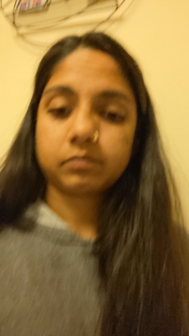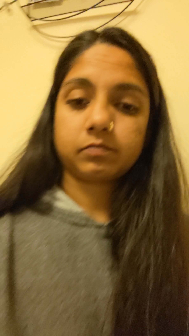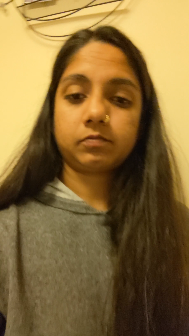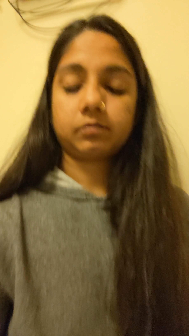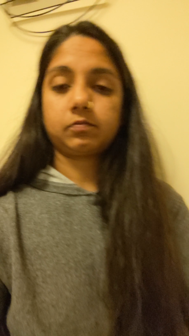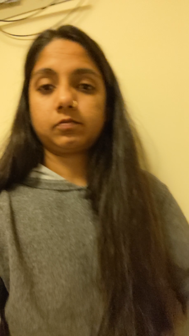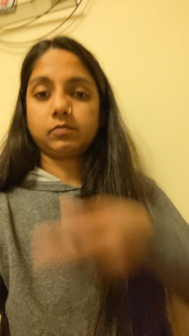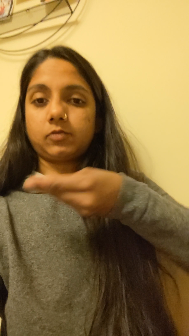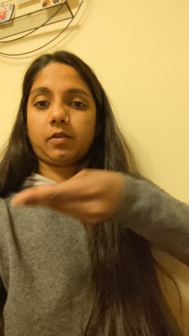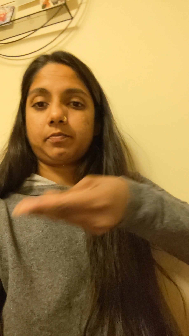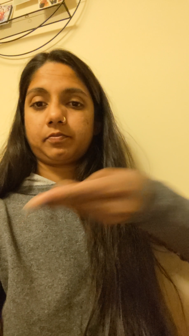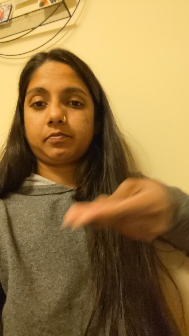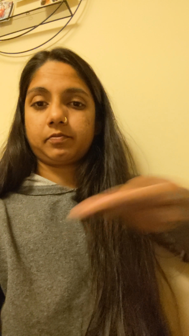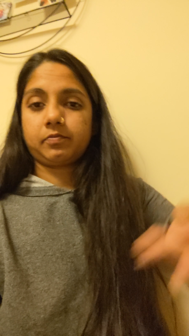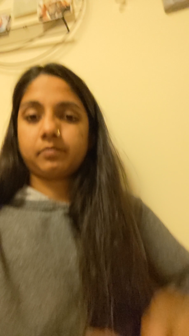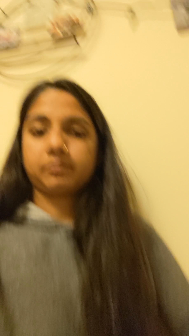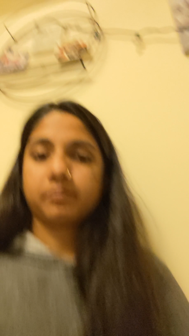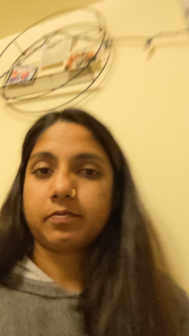shopping